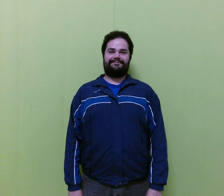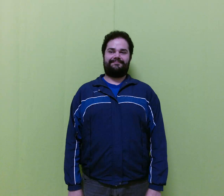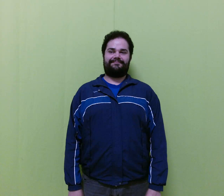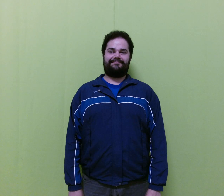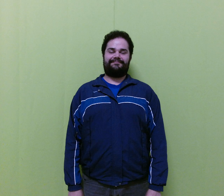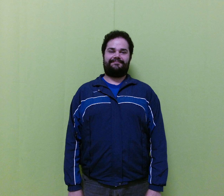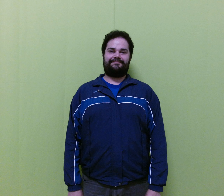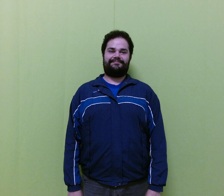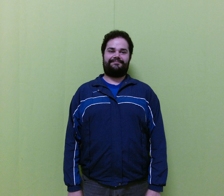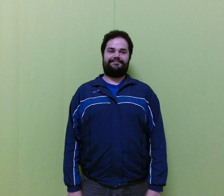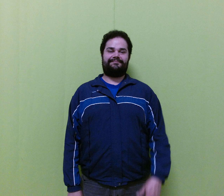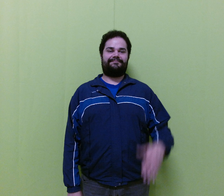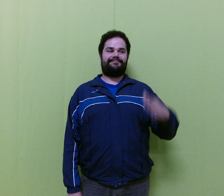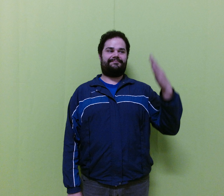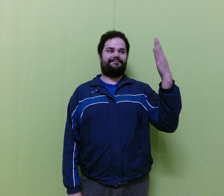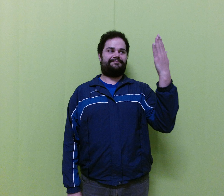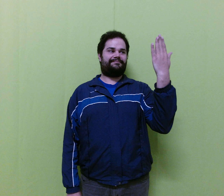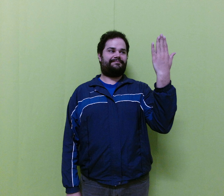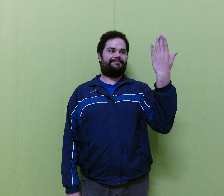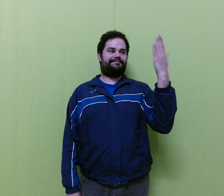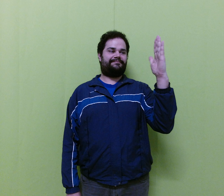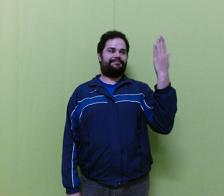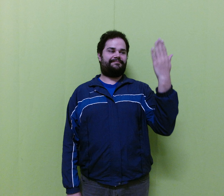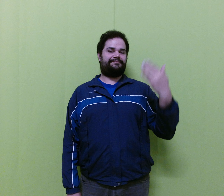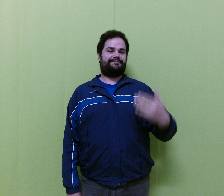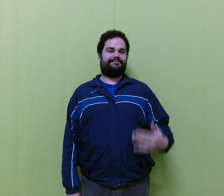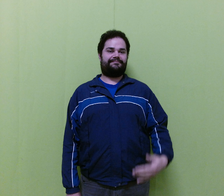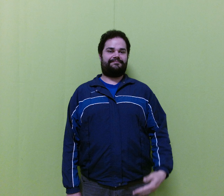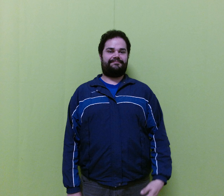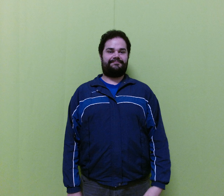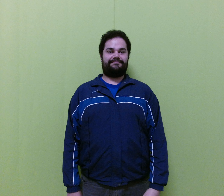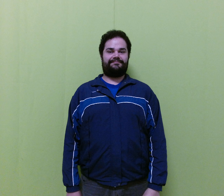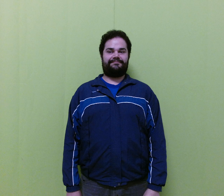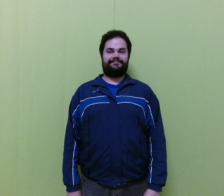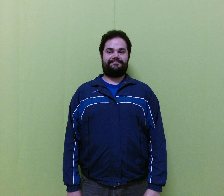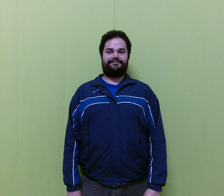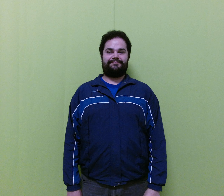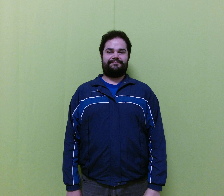espelho